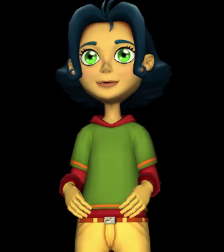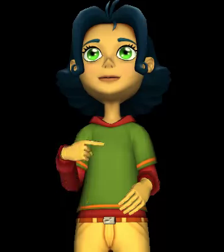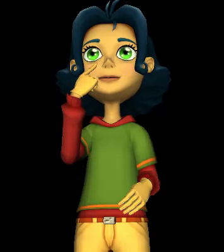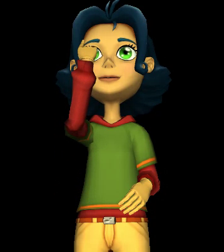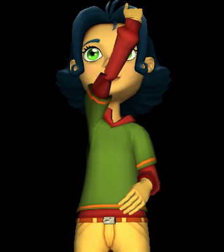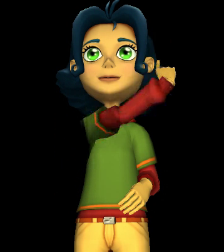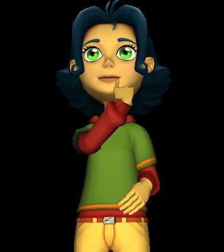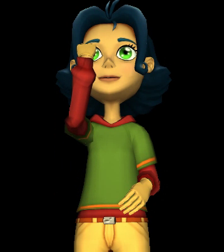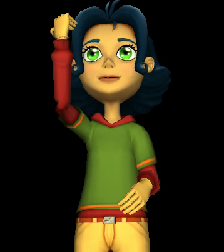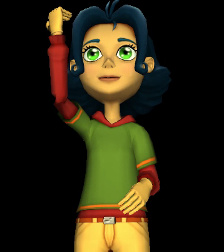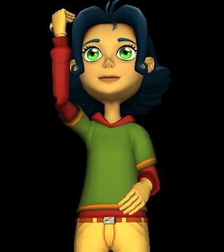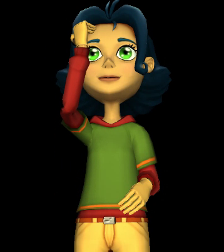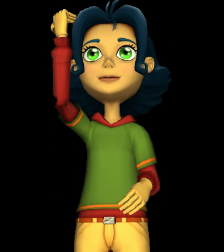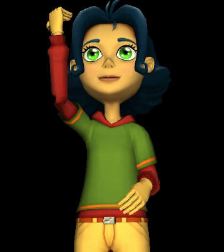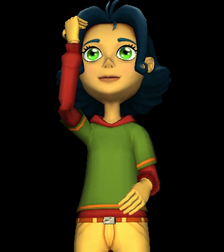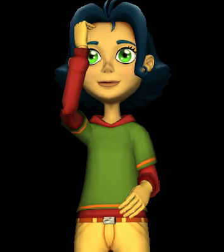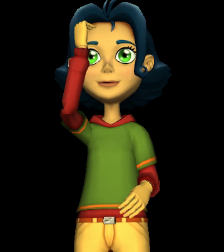رأس